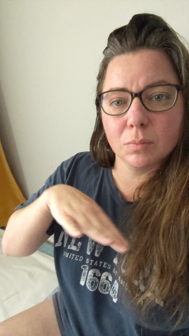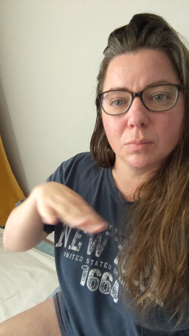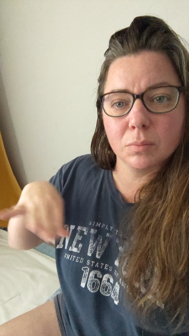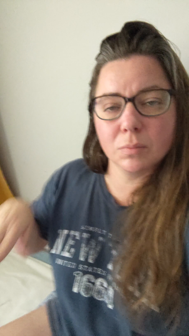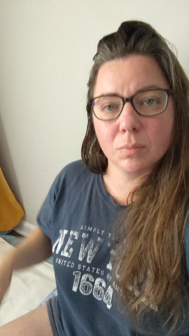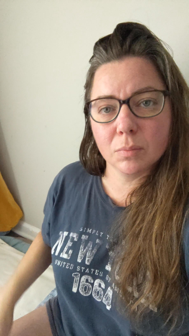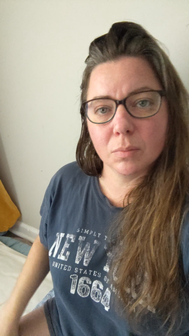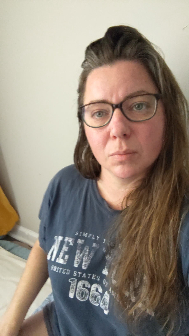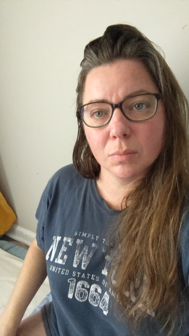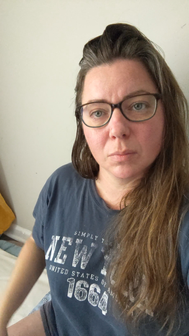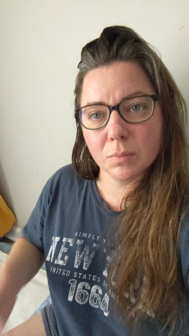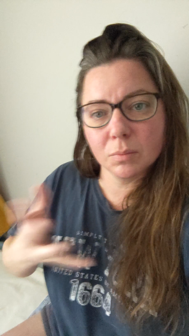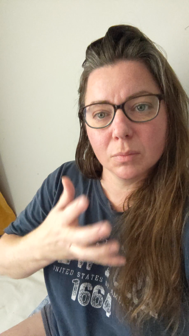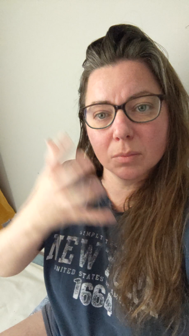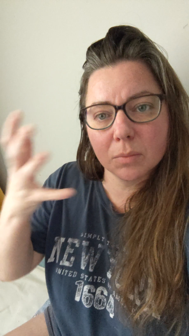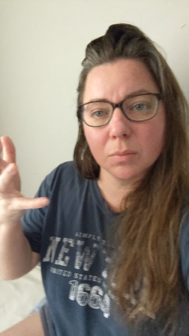much